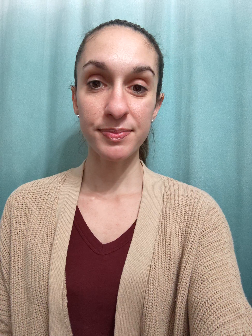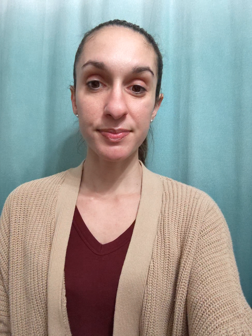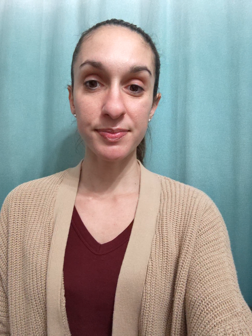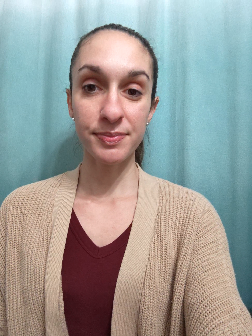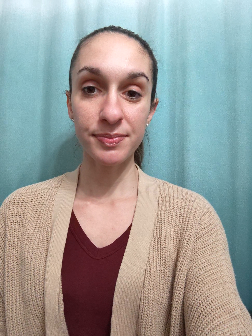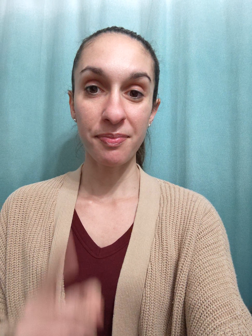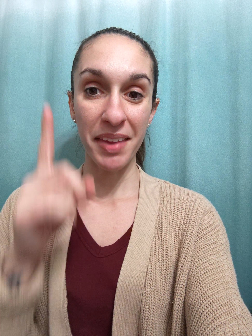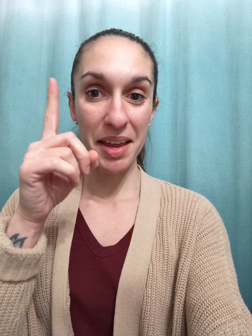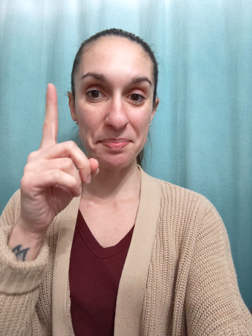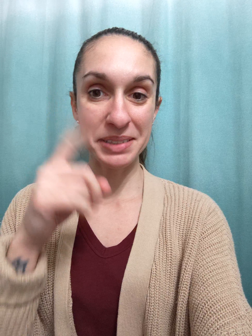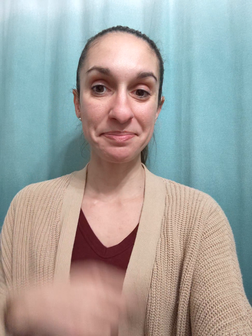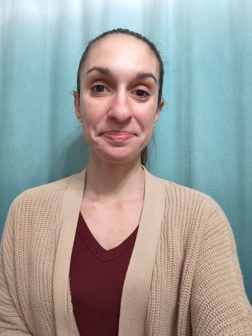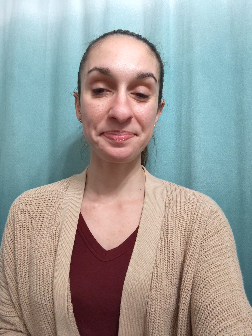up